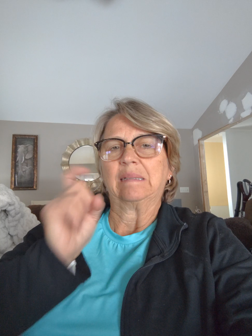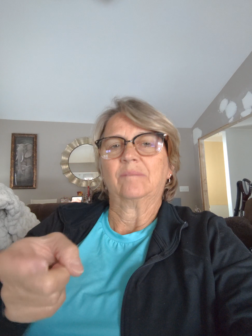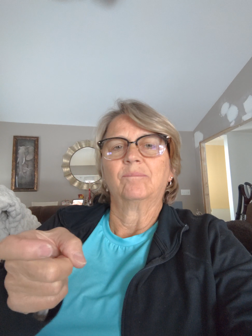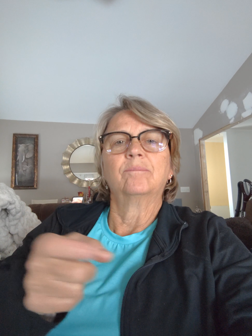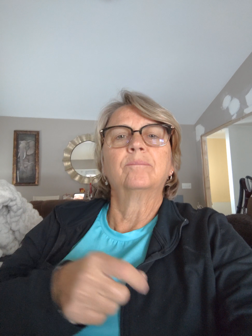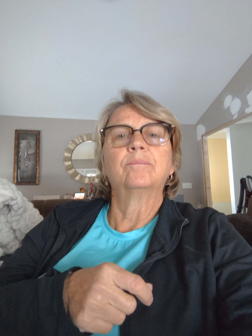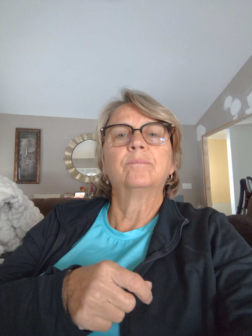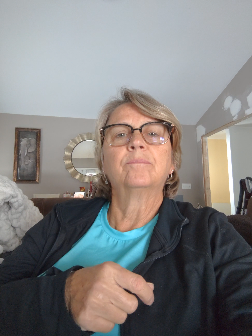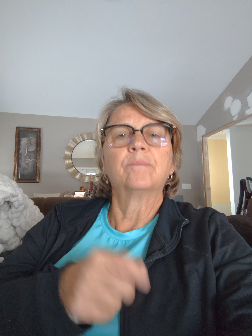gift